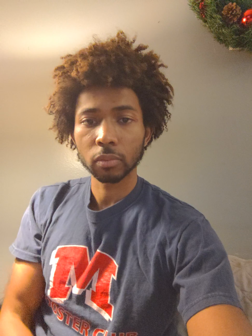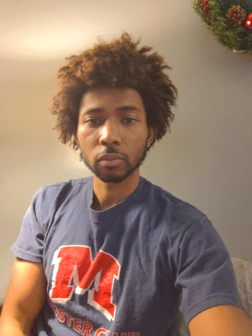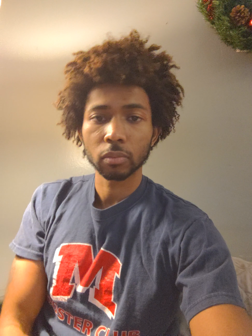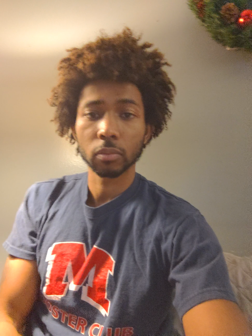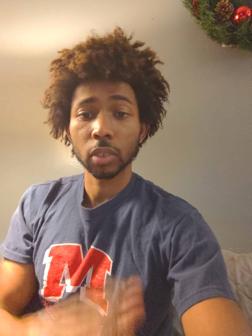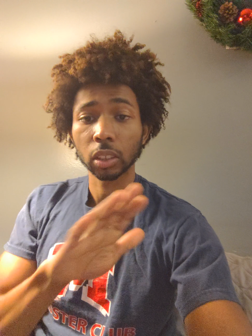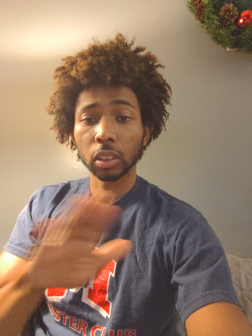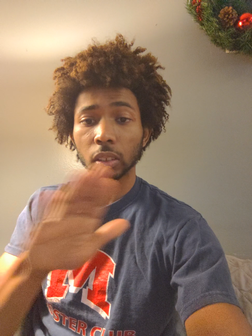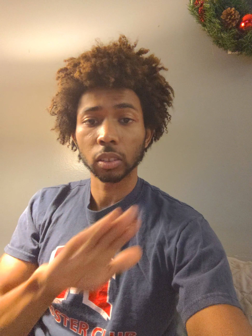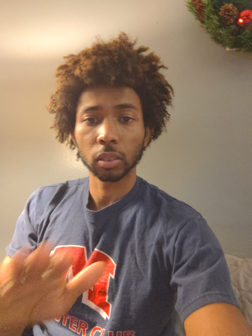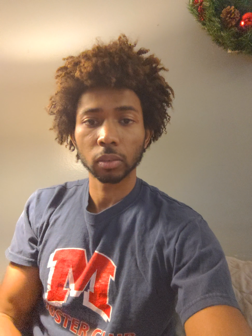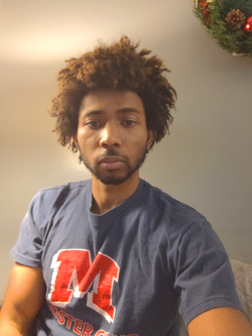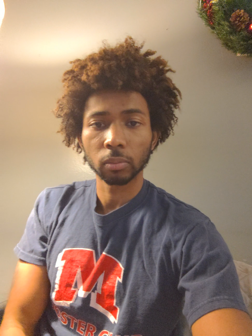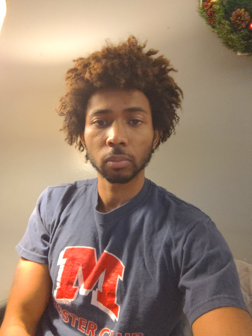clean